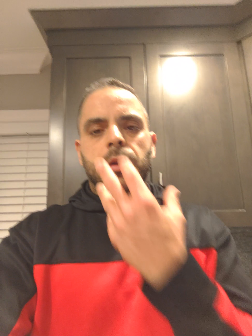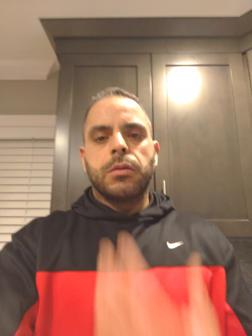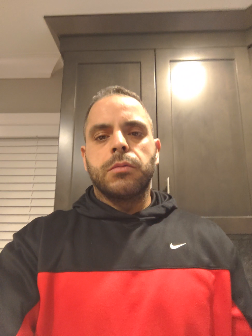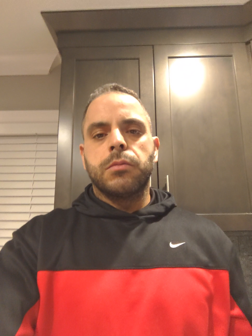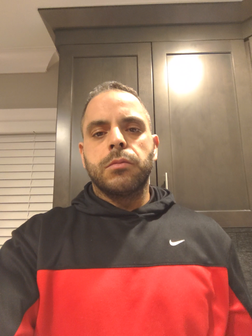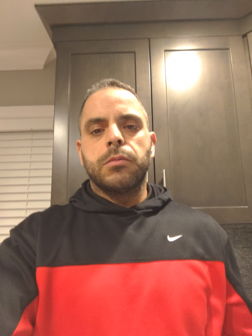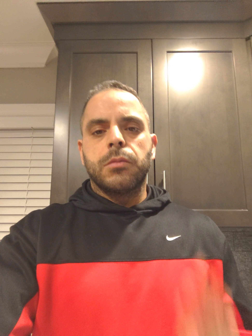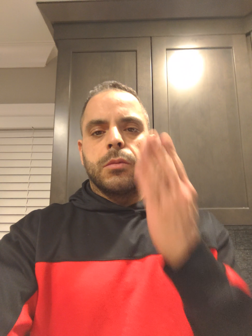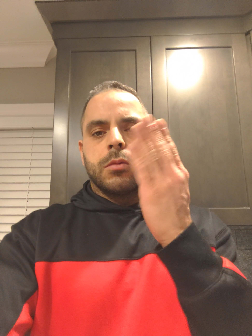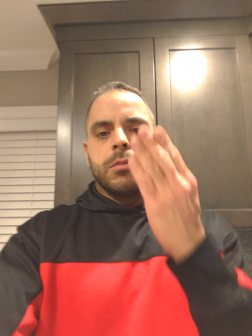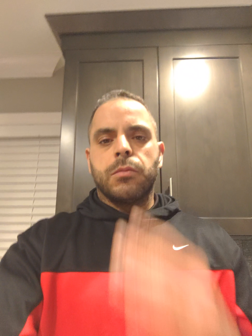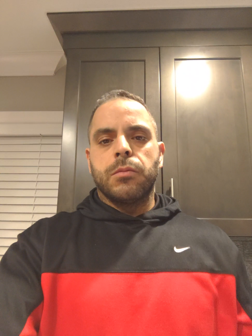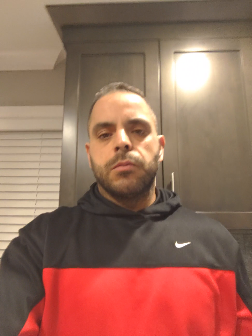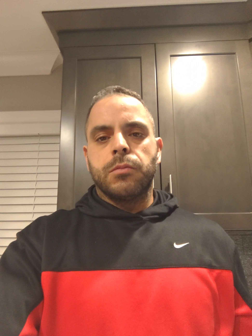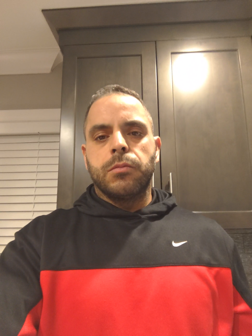blue